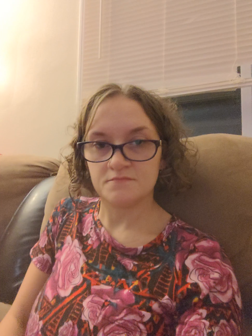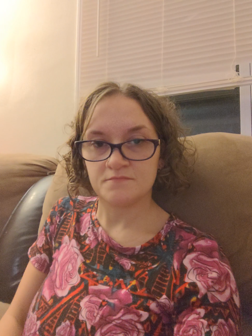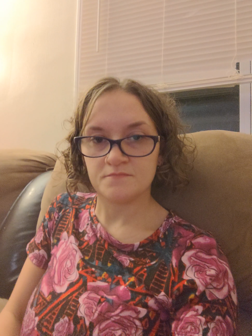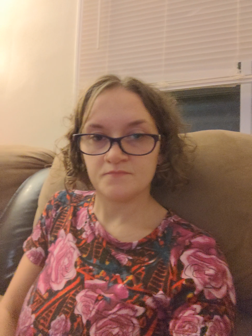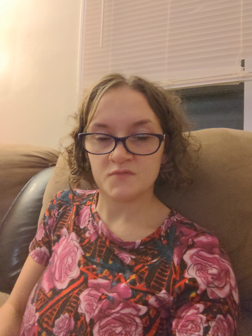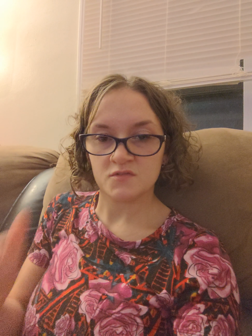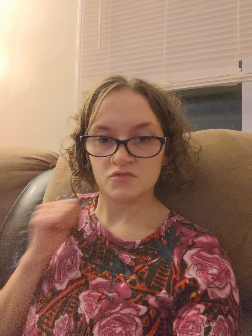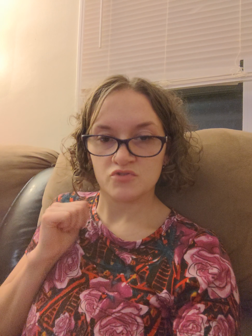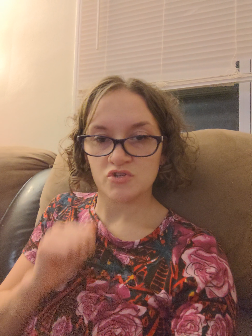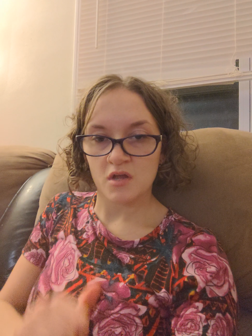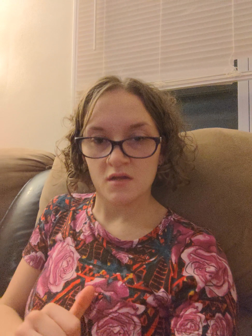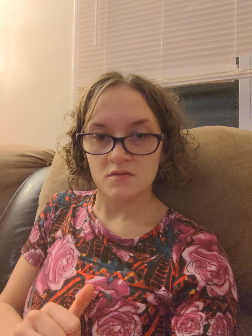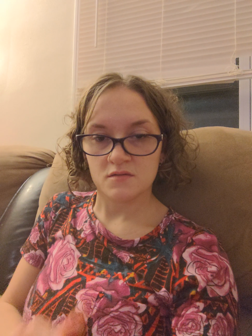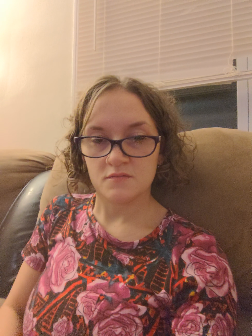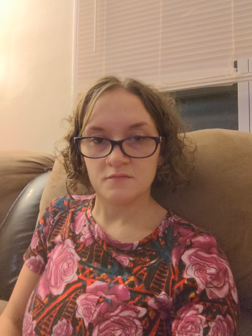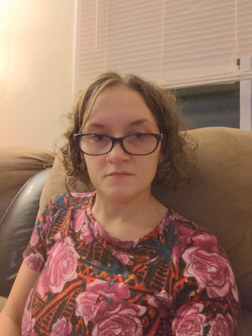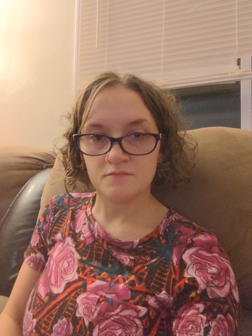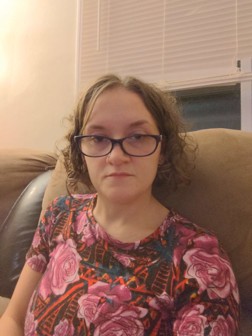jacket